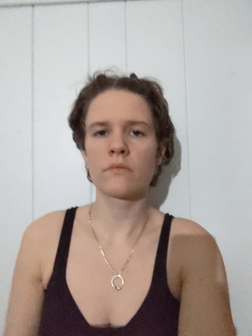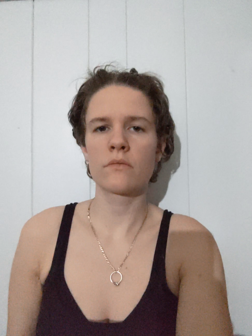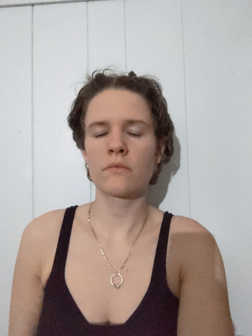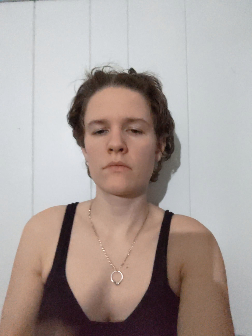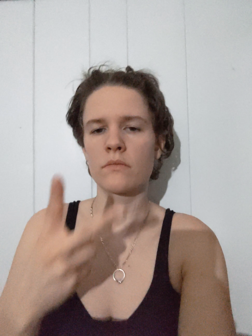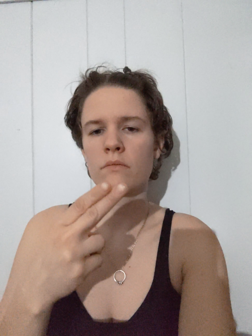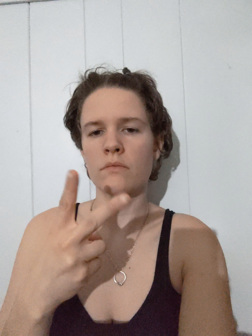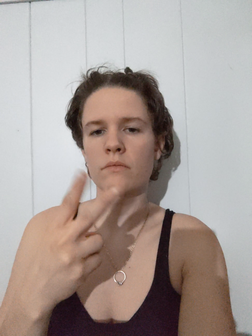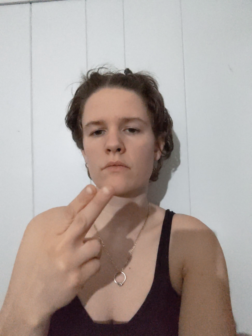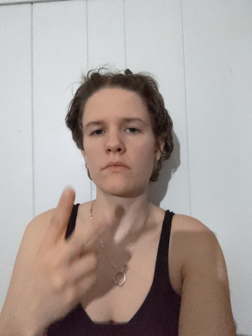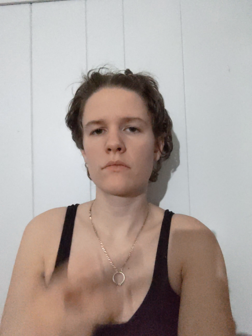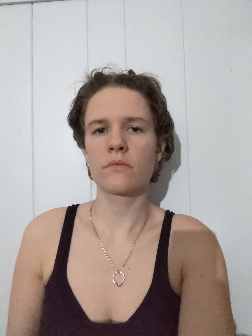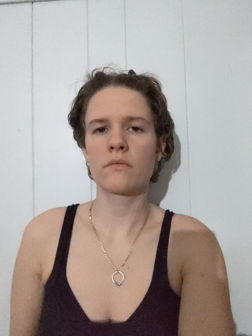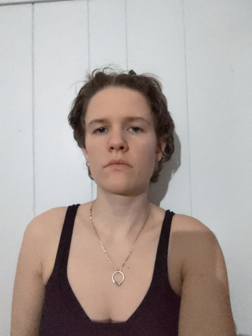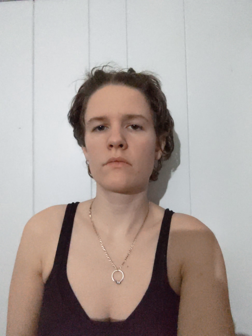scissors